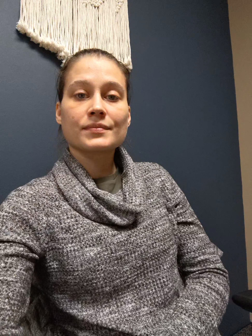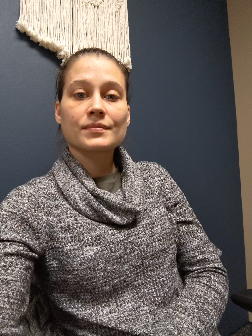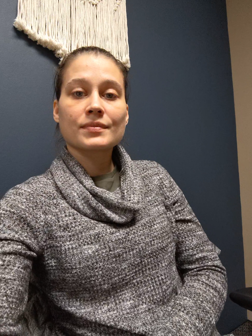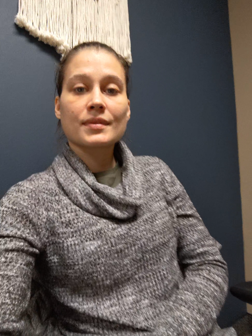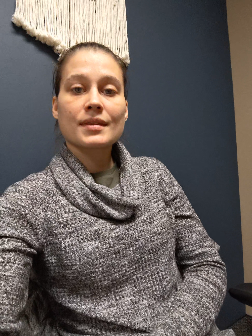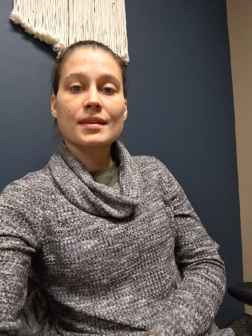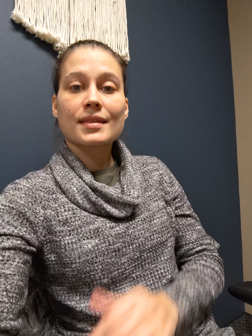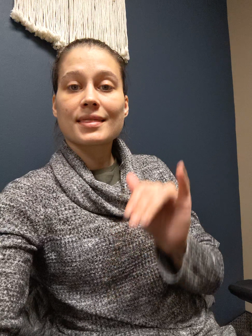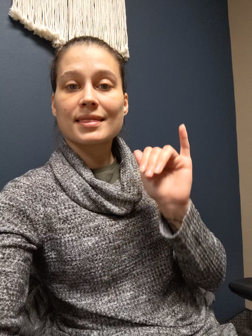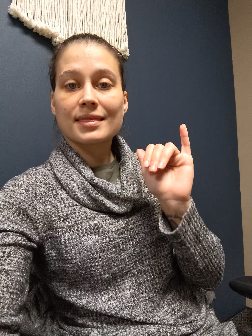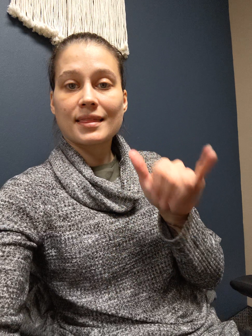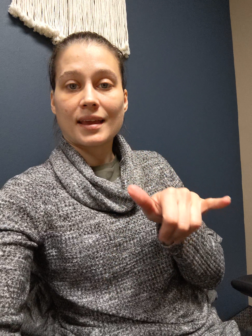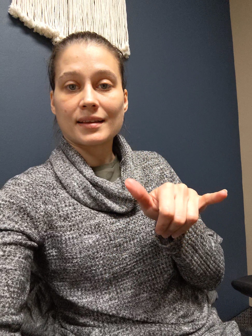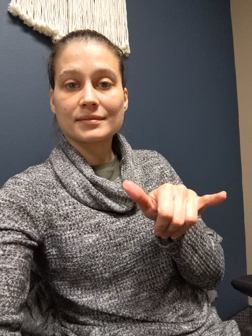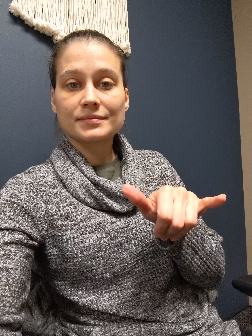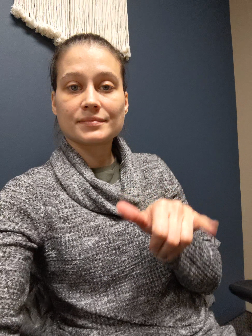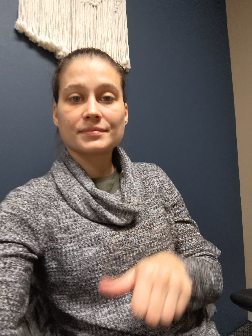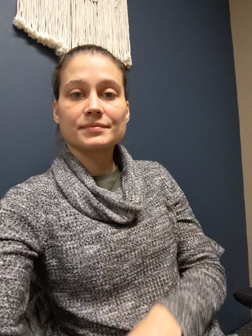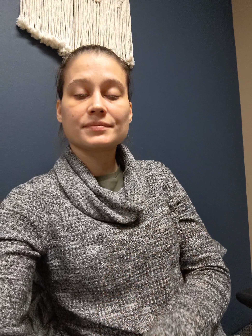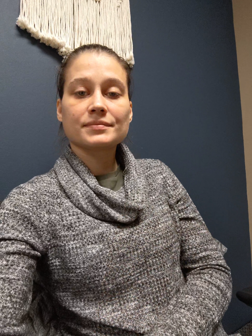that